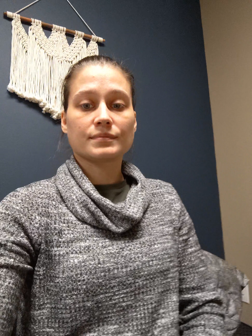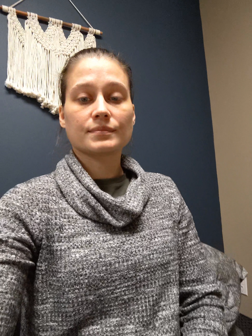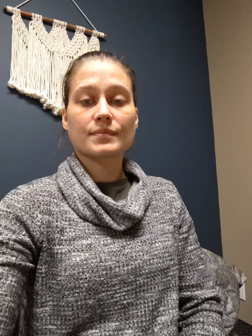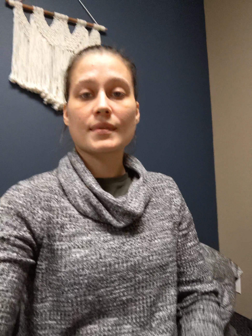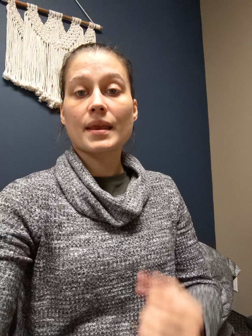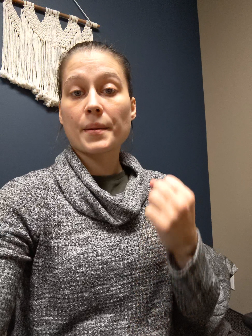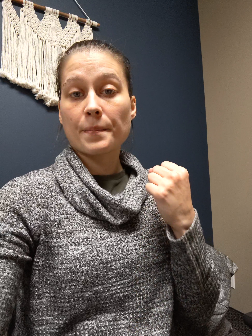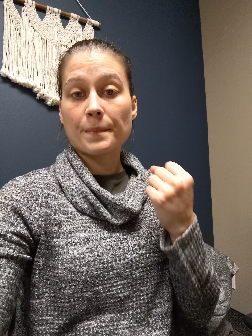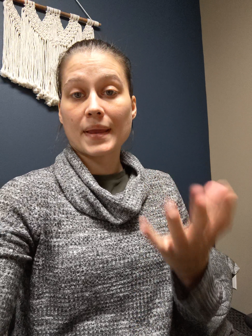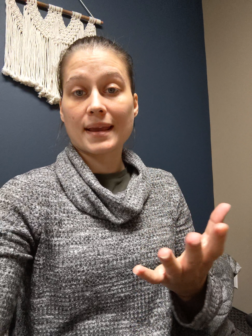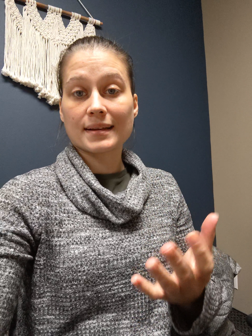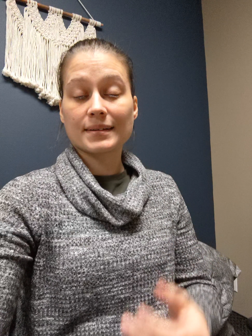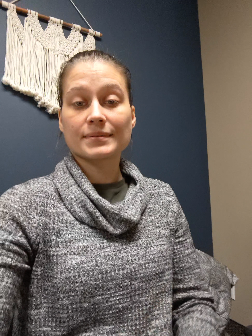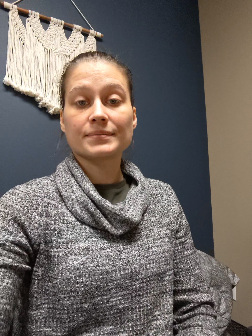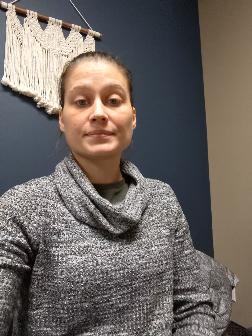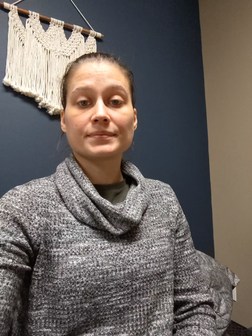many